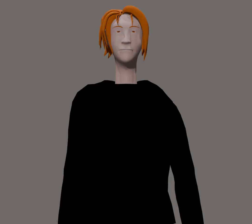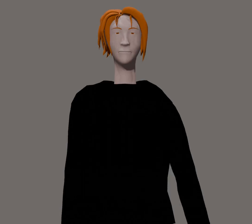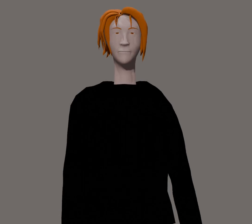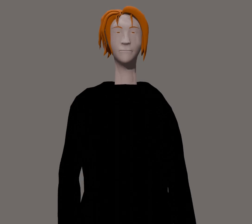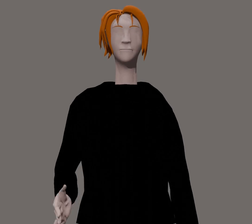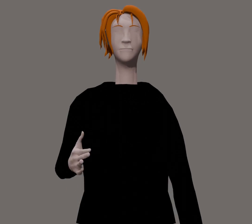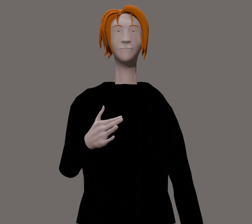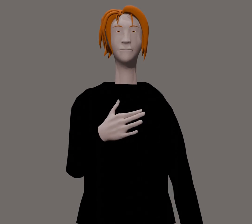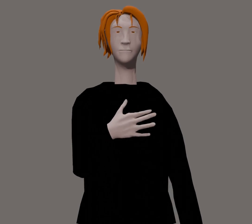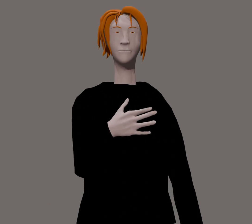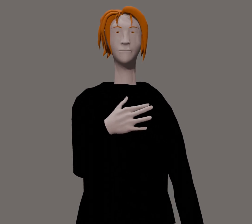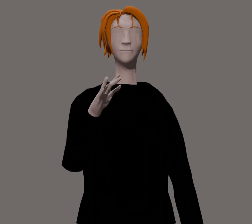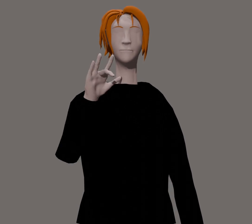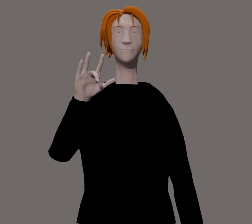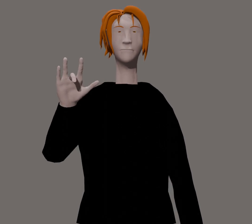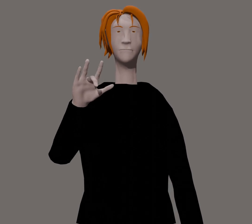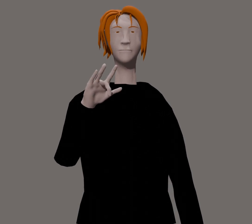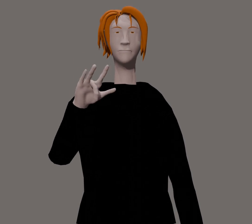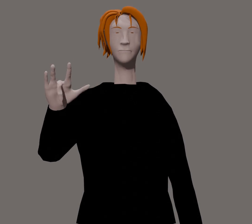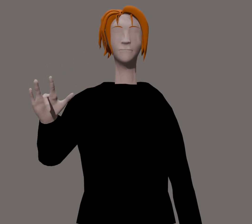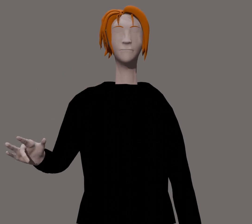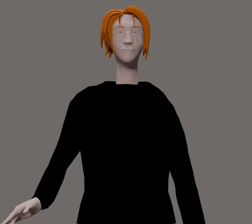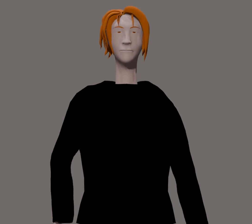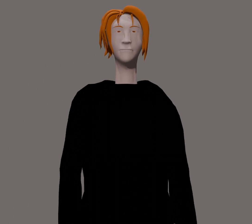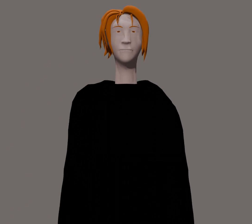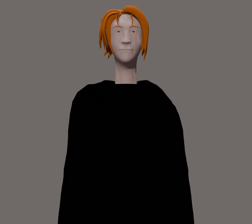Condolences